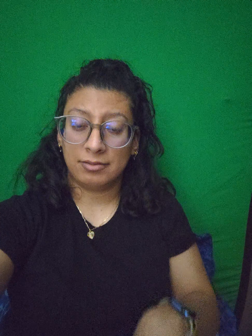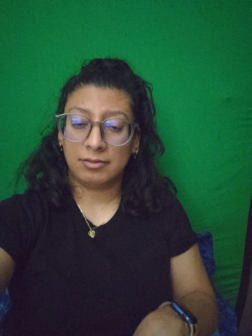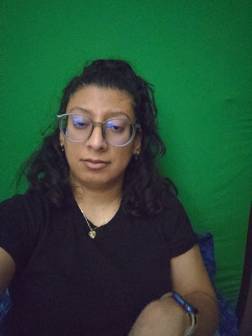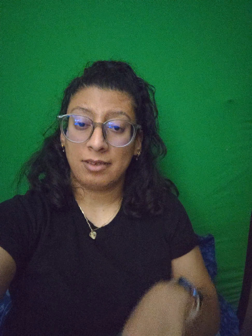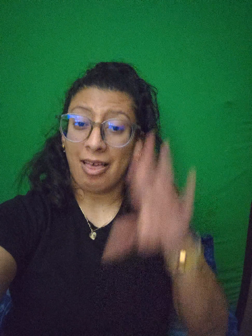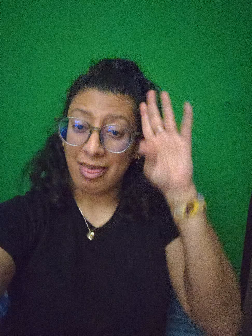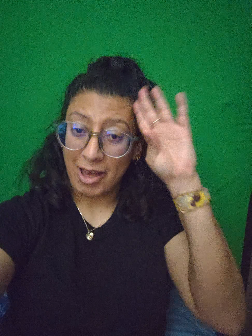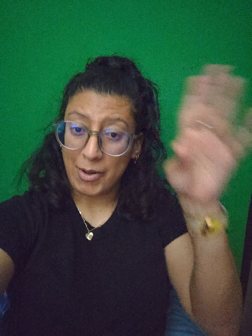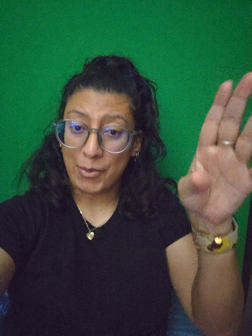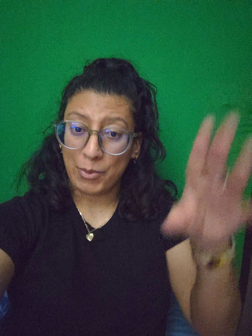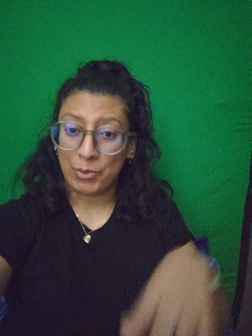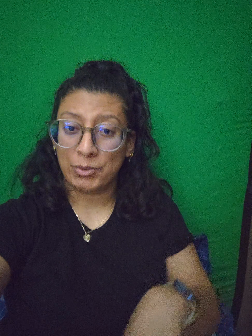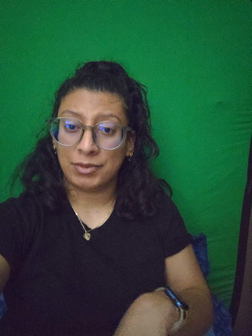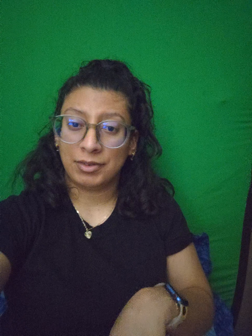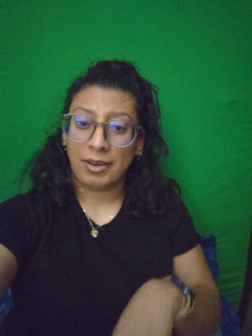hello